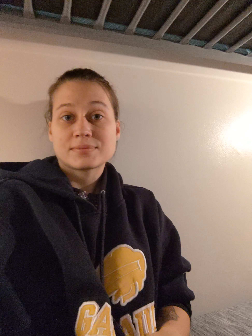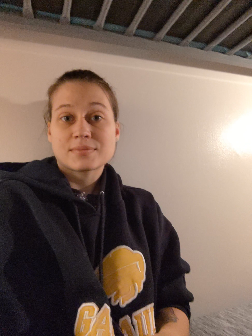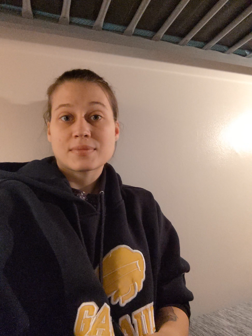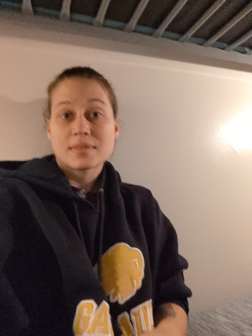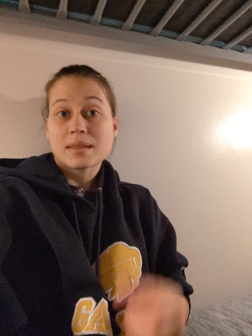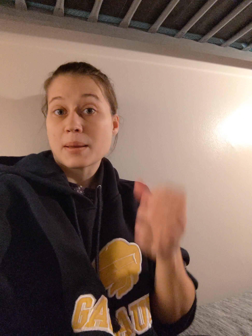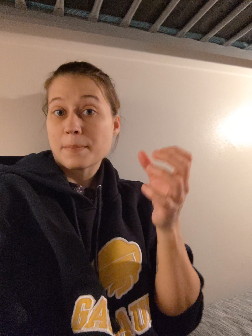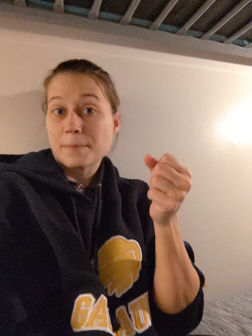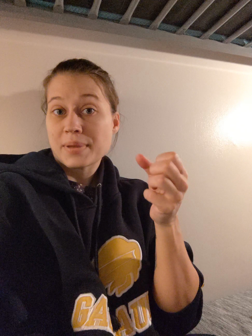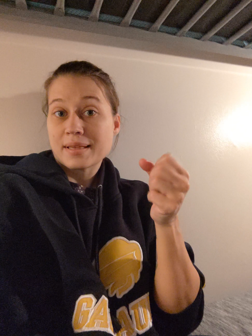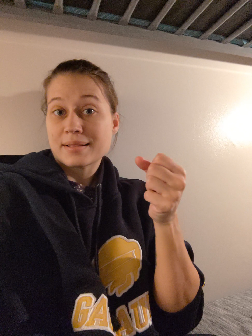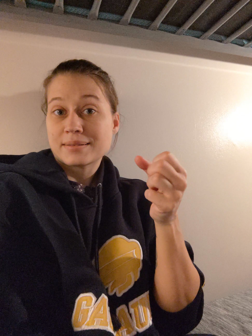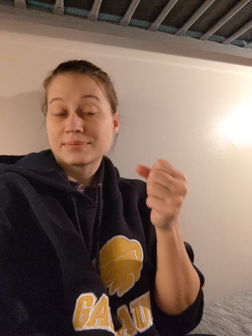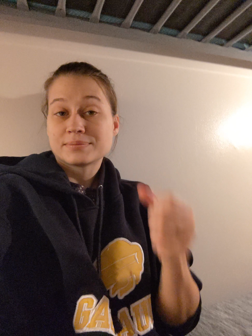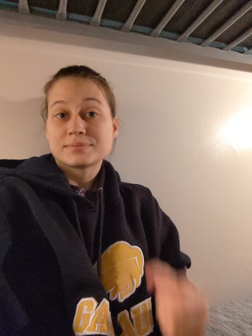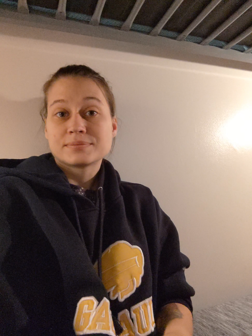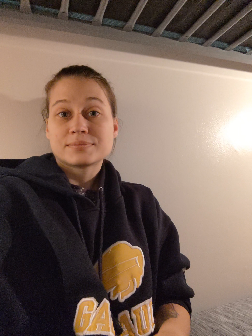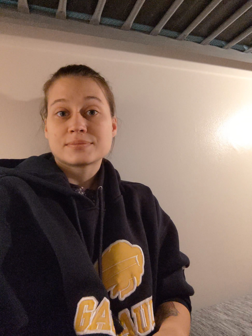milk